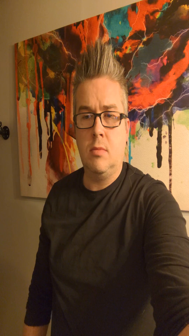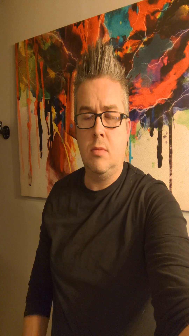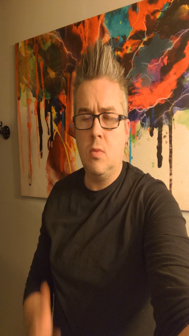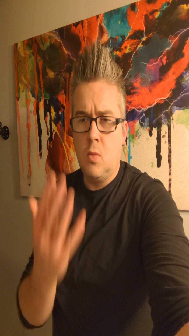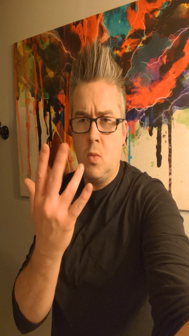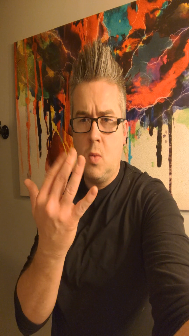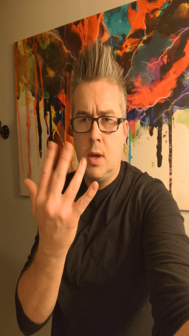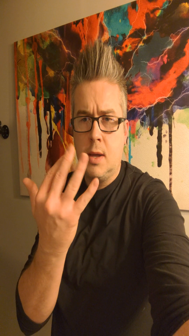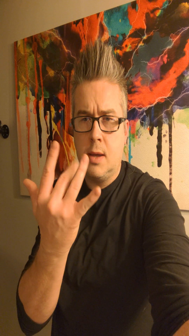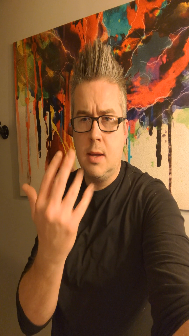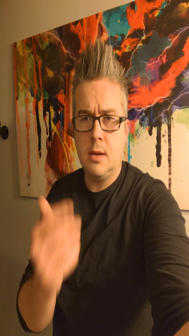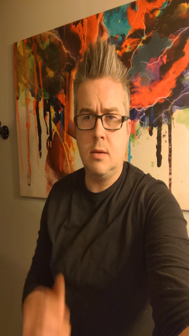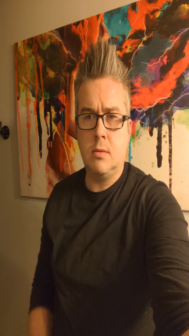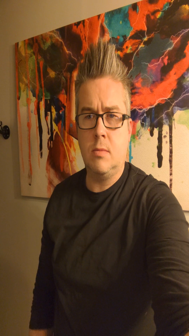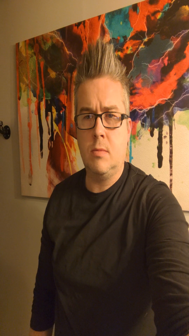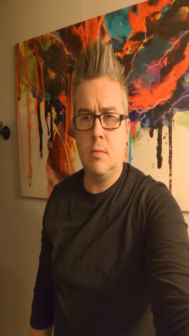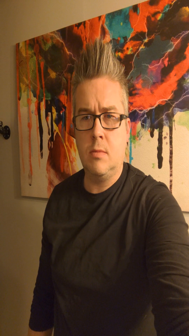wait